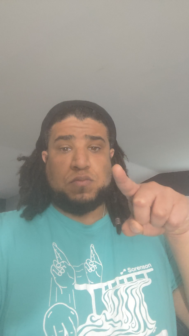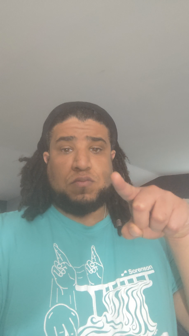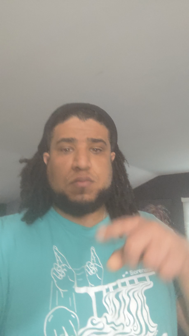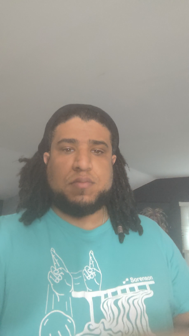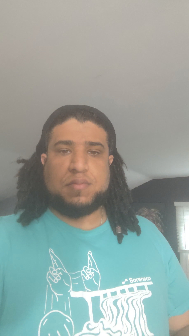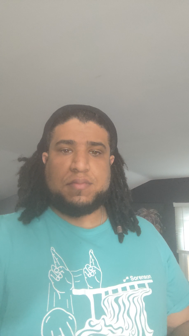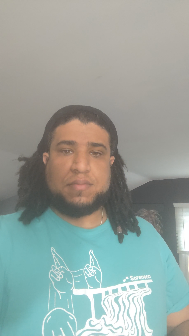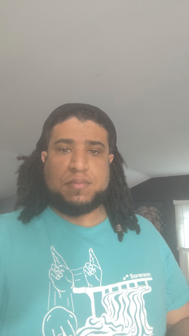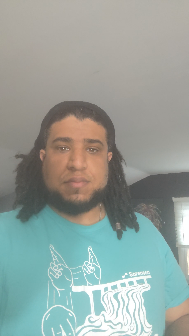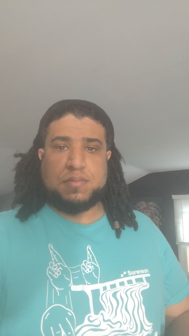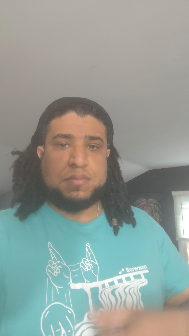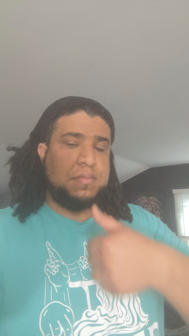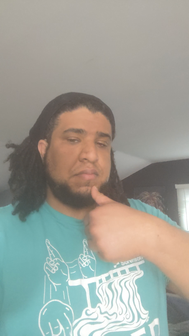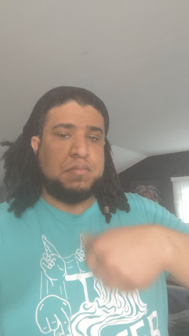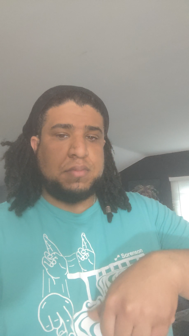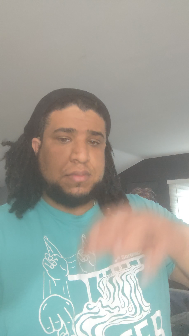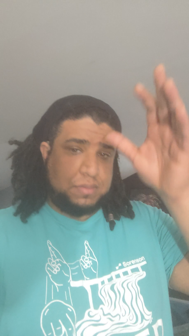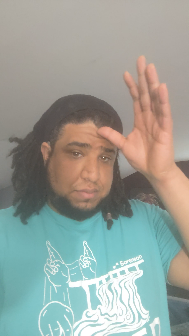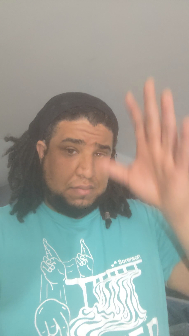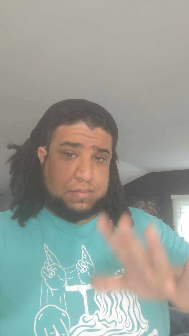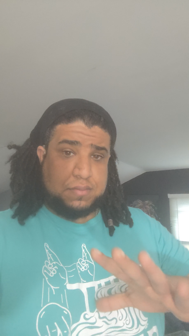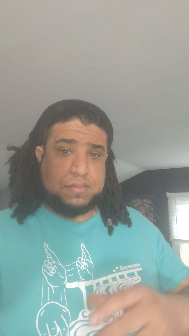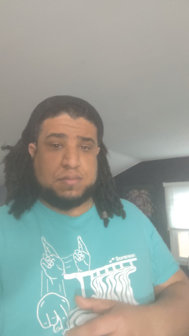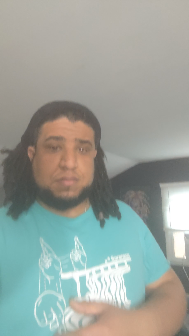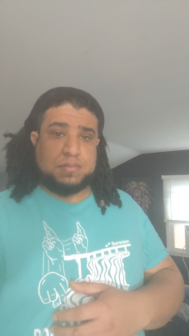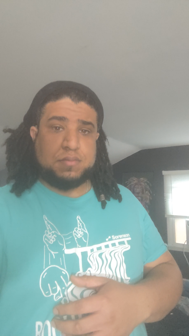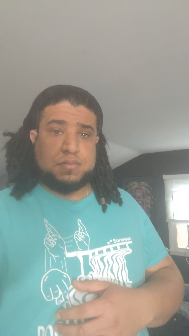mailman